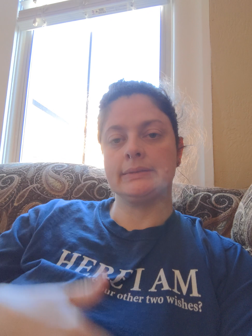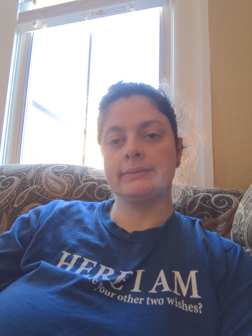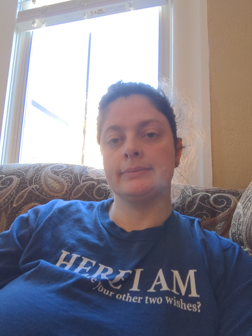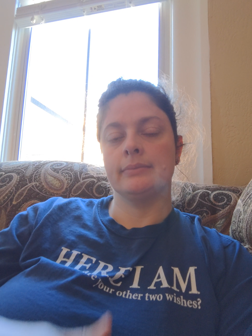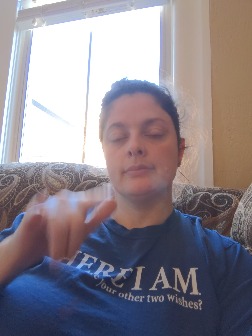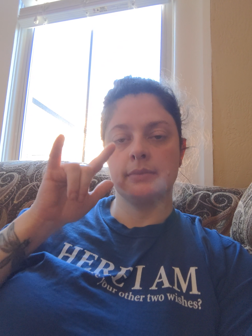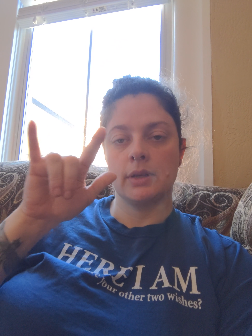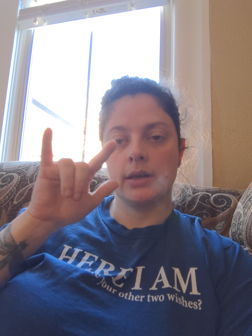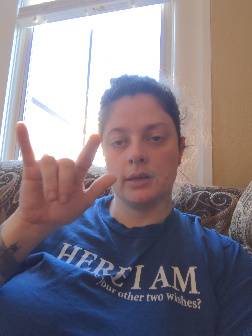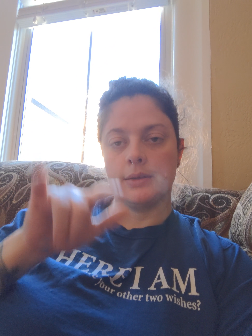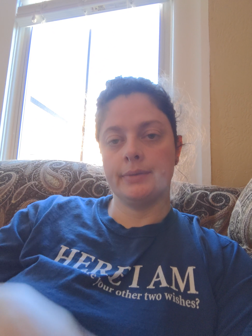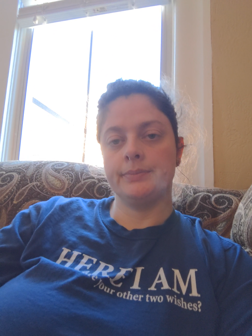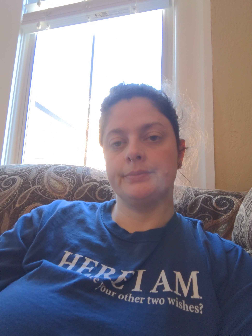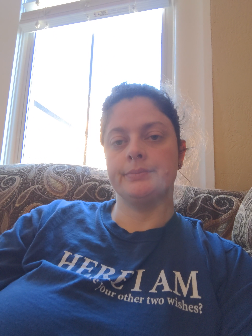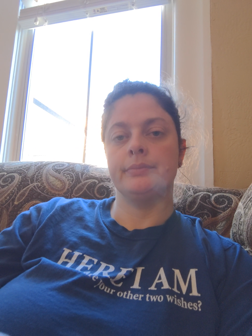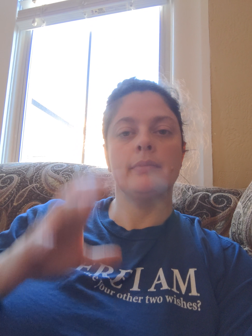airplane